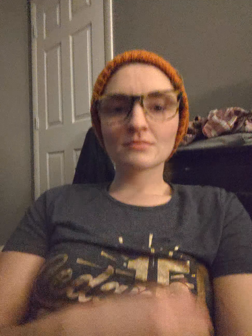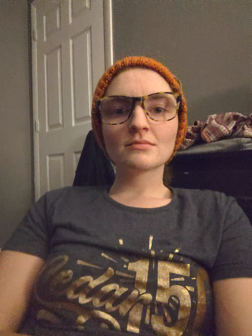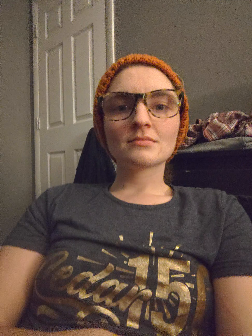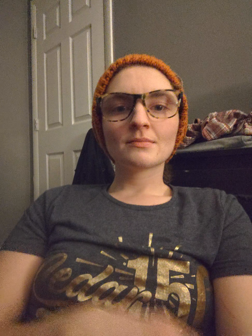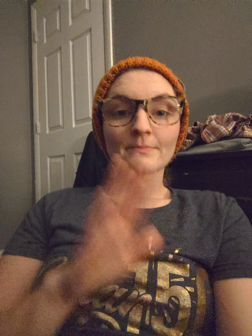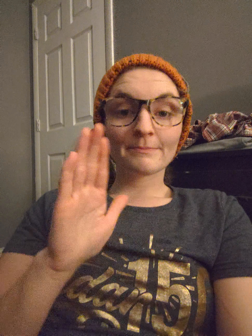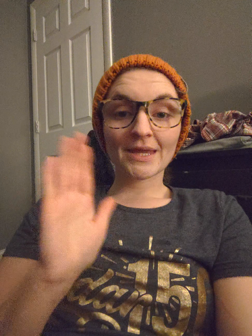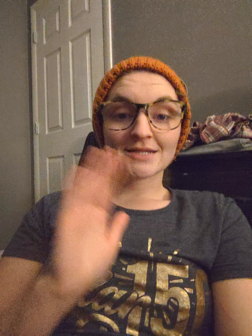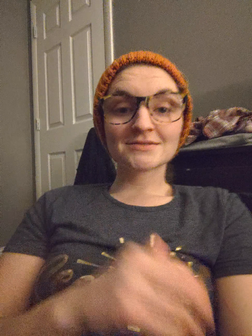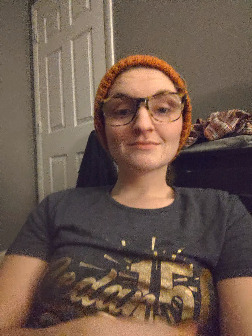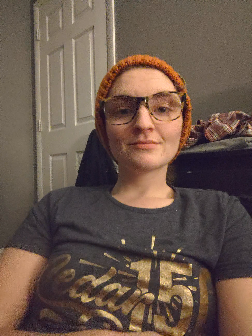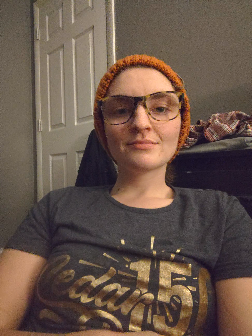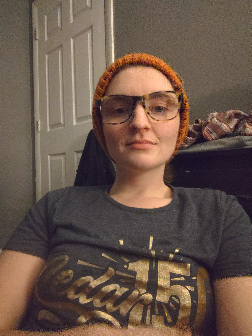bye